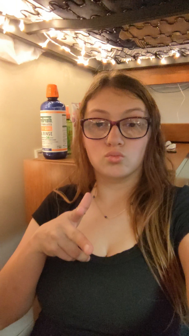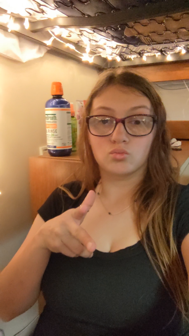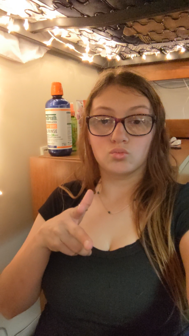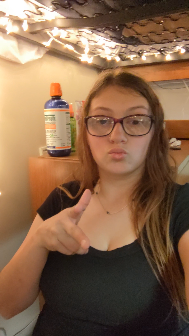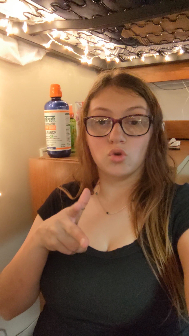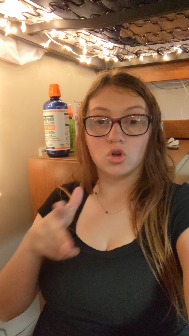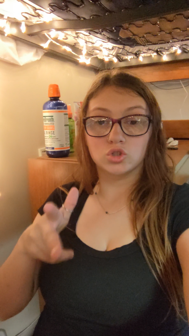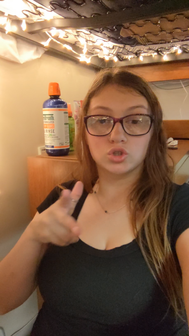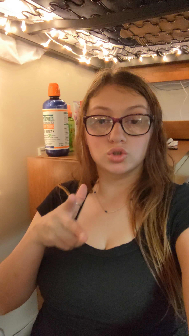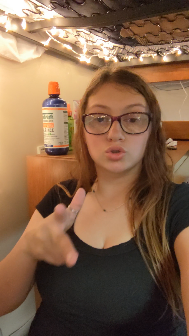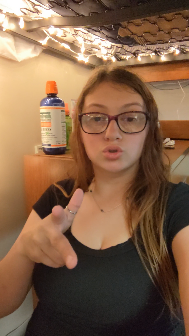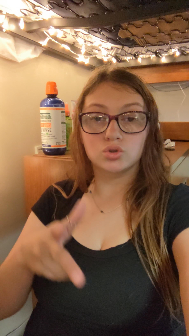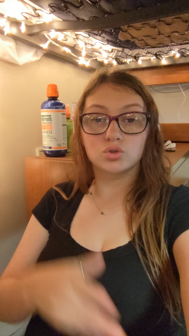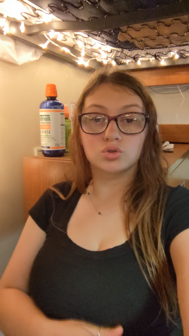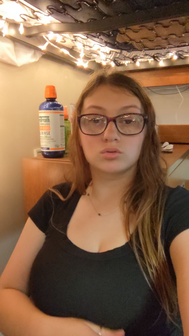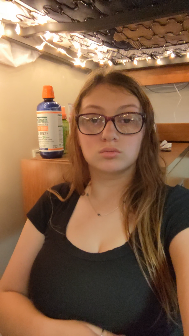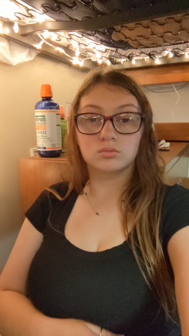garage